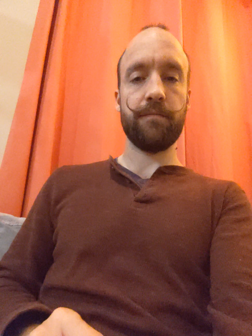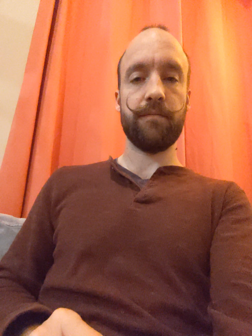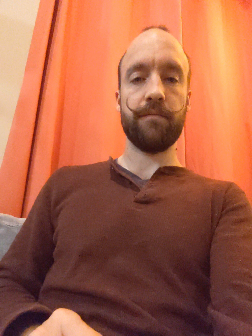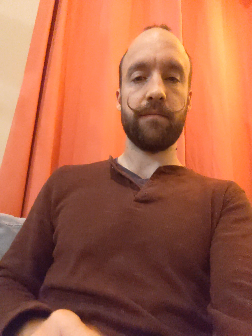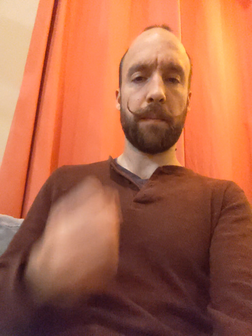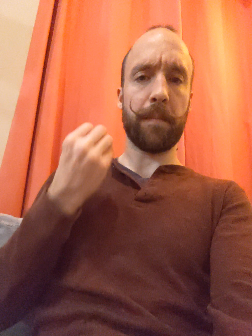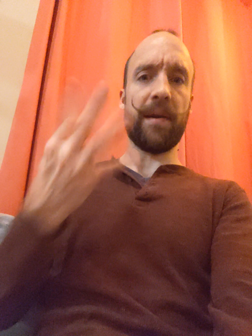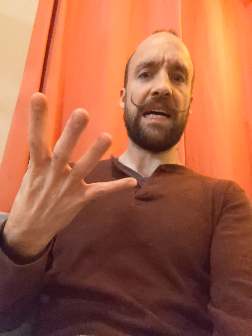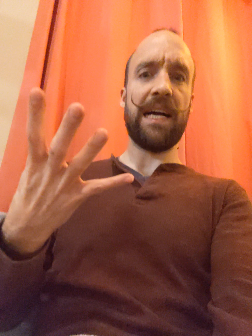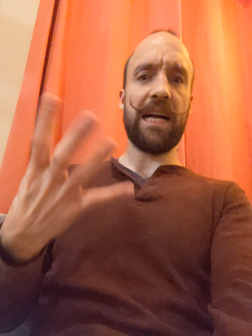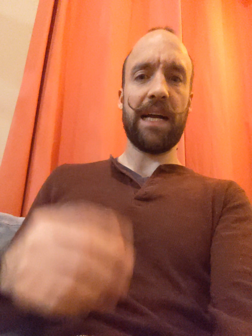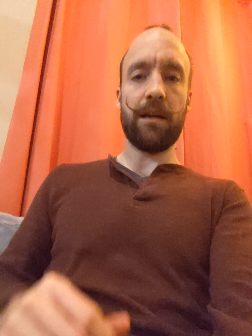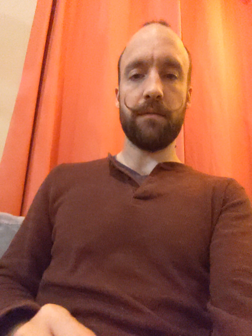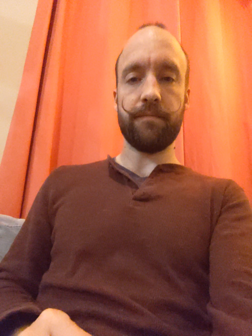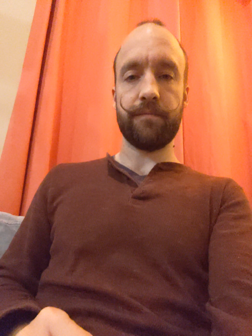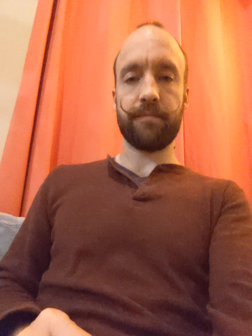many